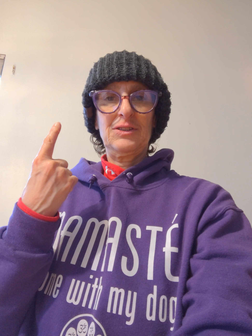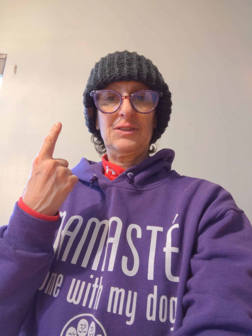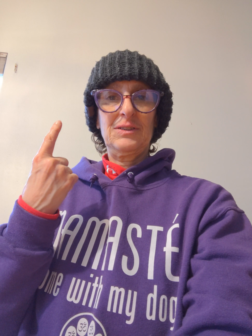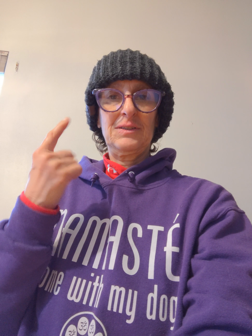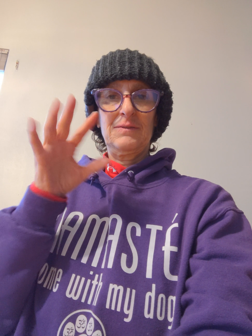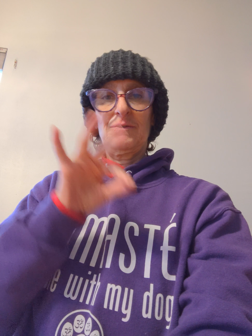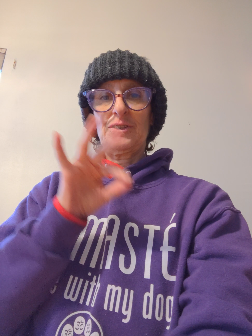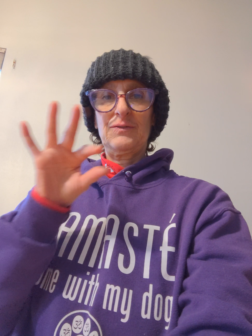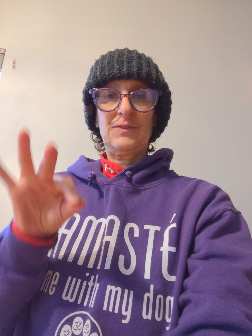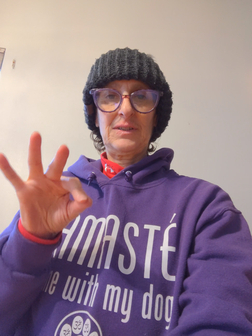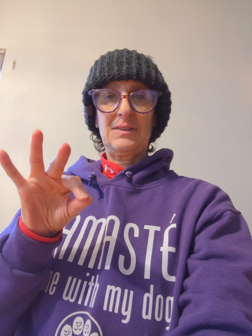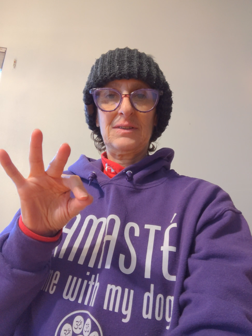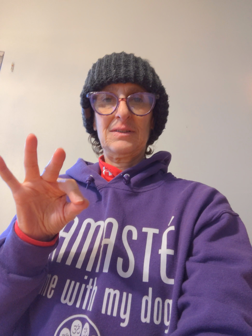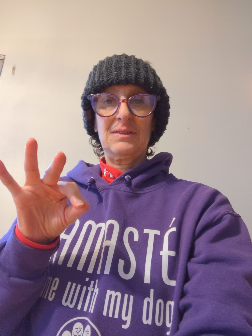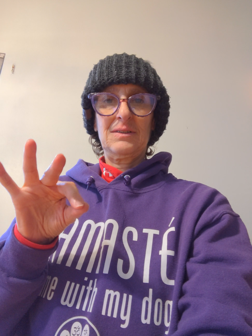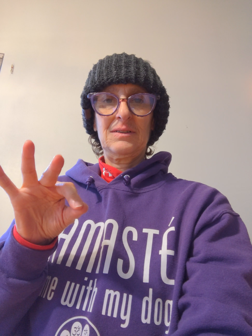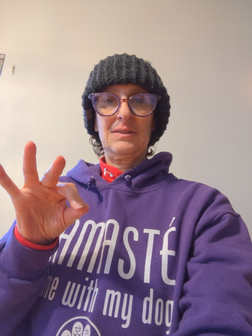french fries